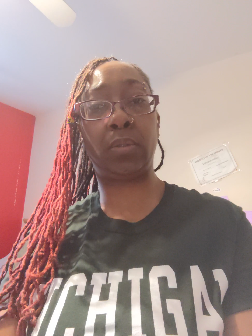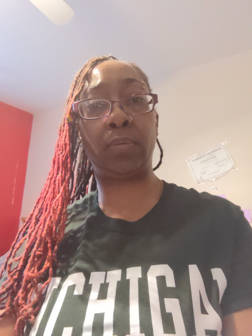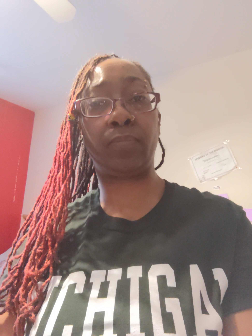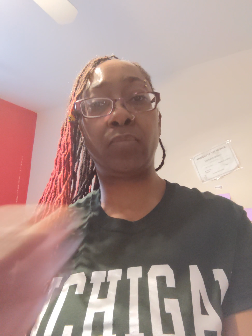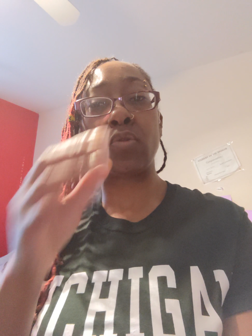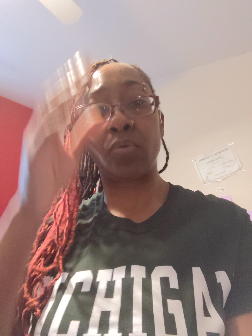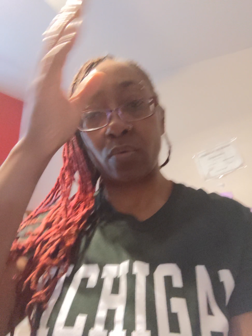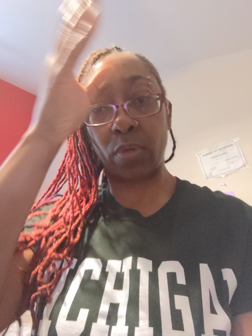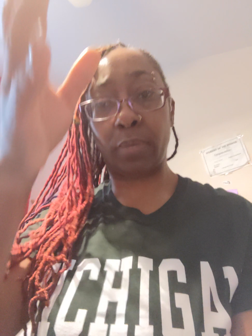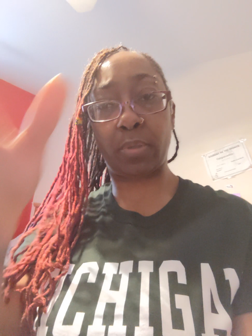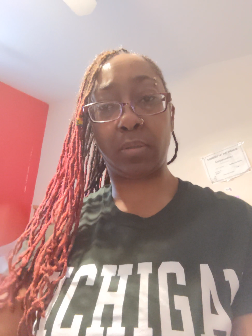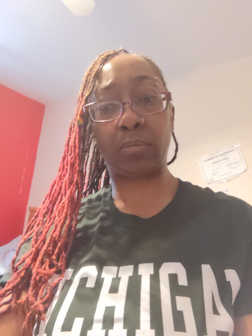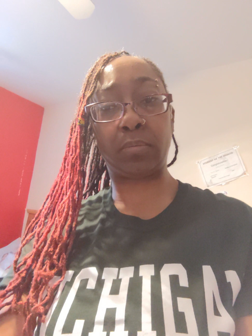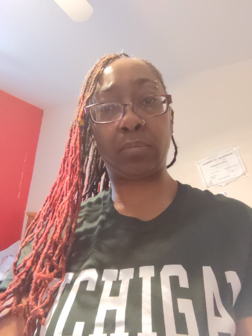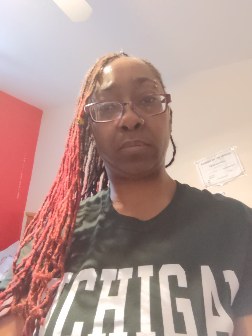grandpa